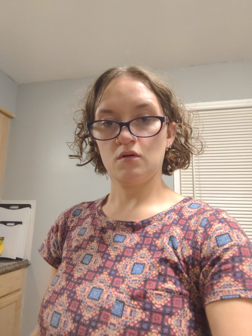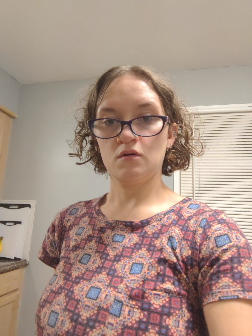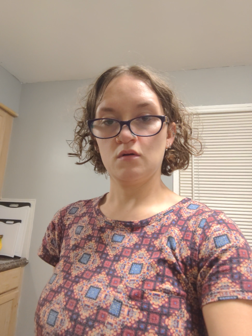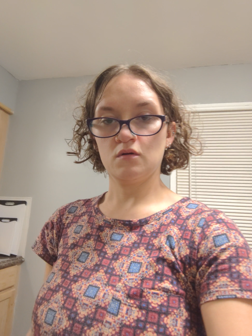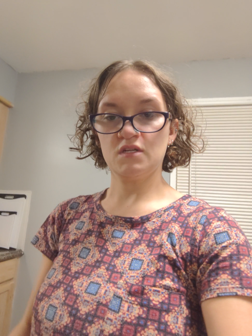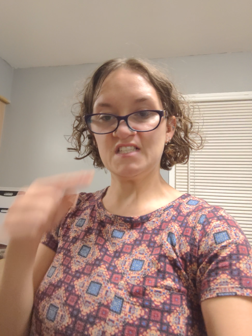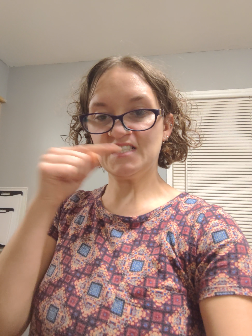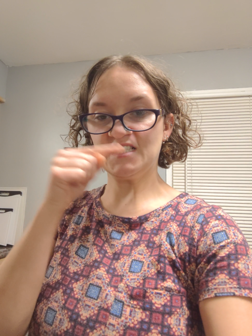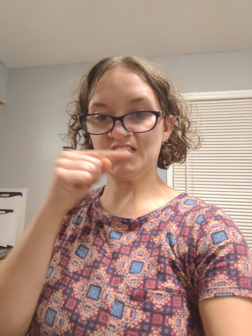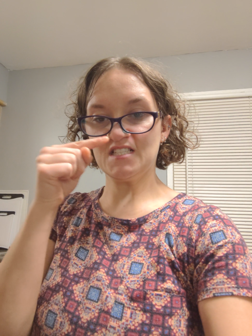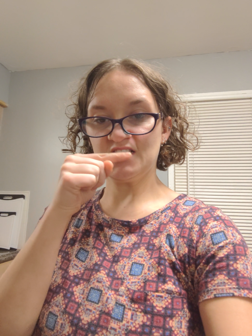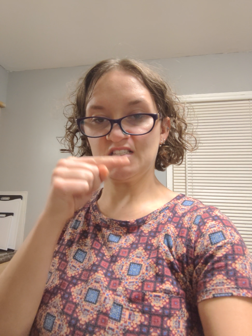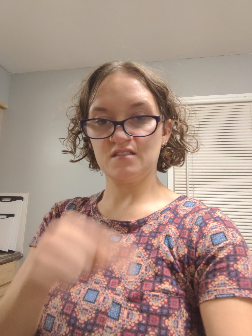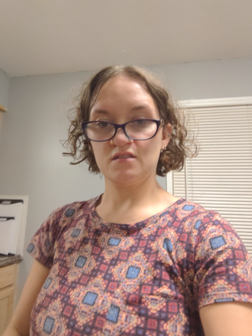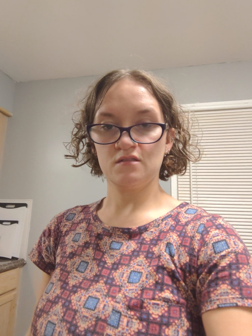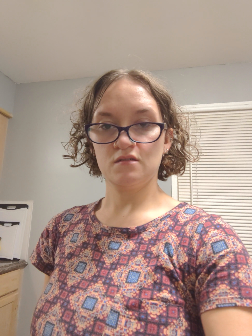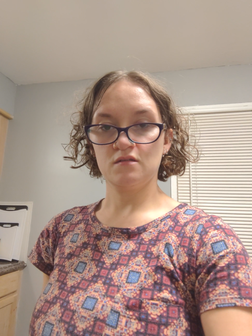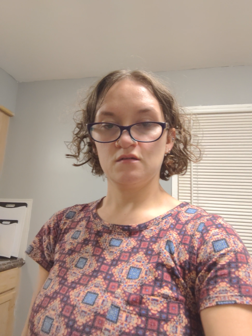toothbrush